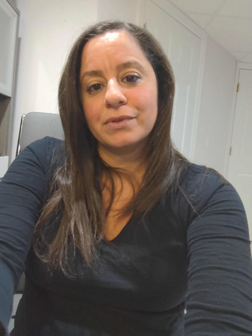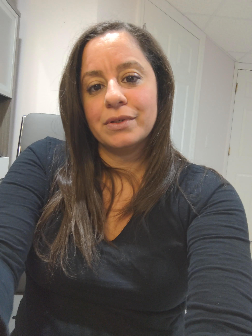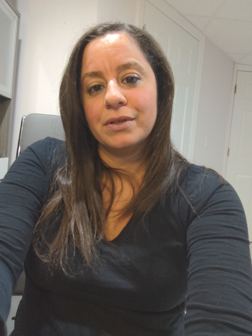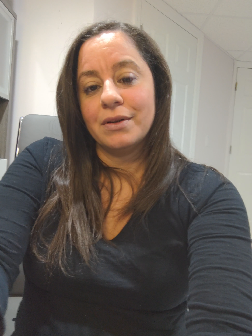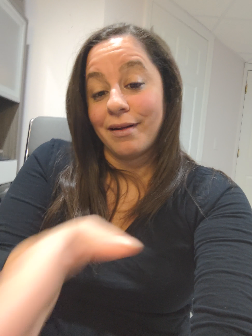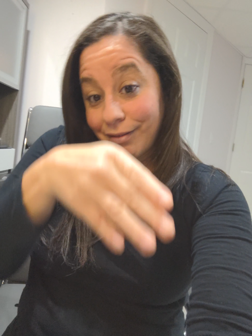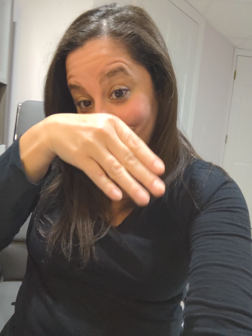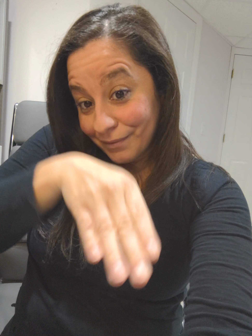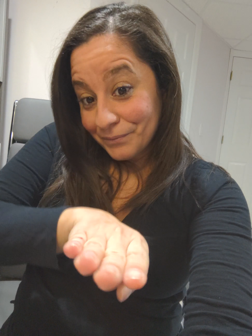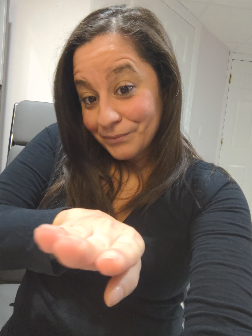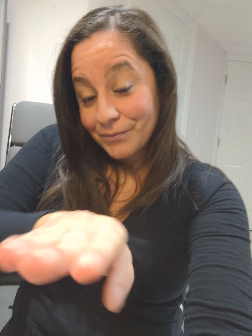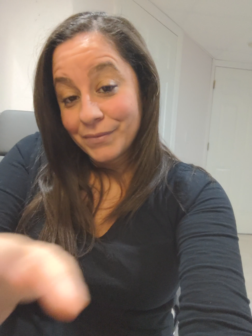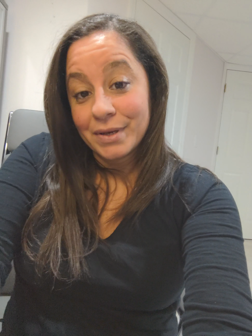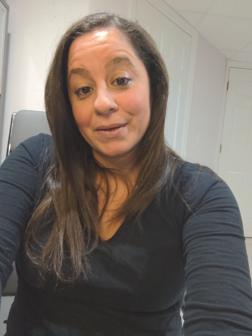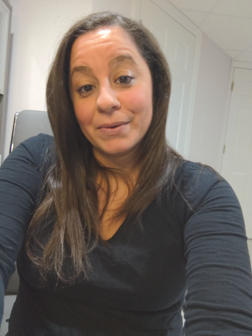elephant